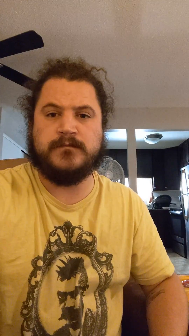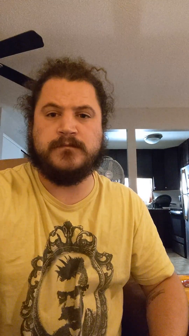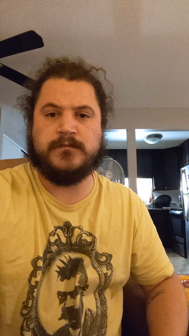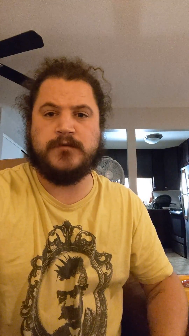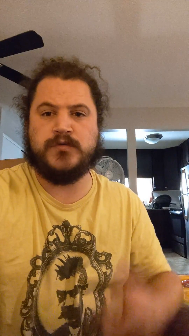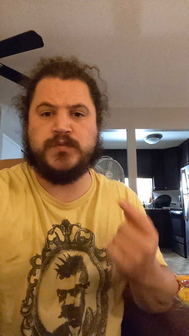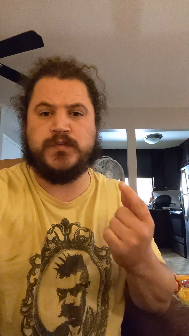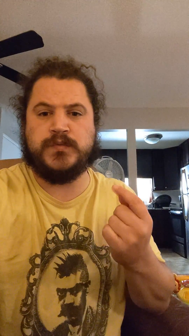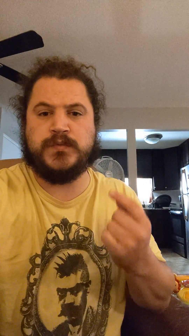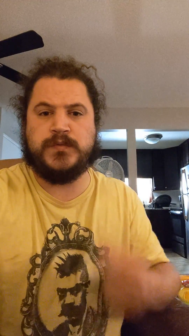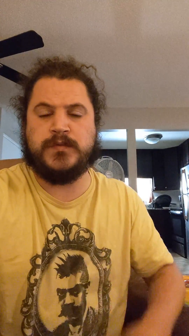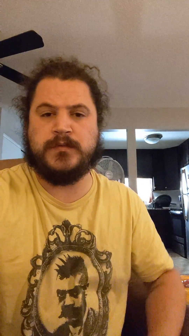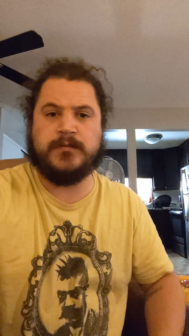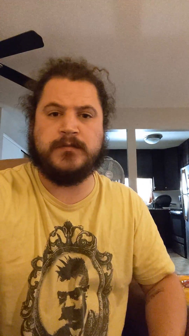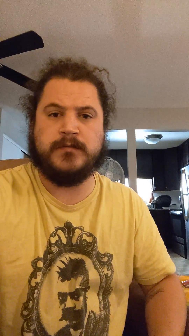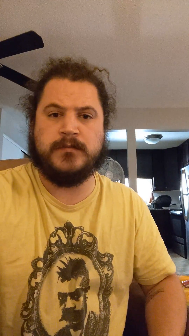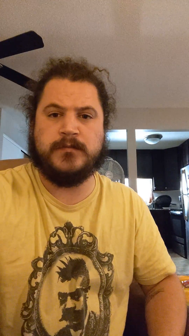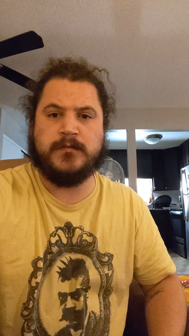do